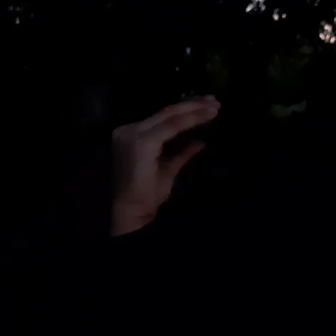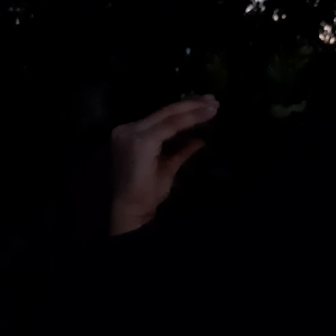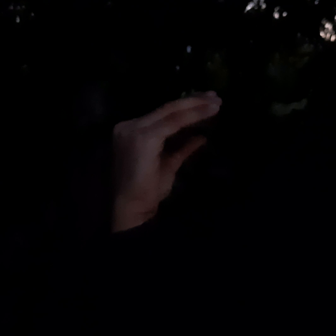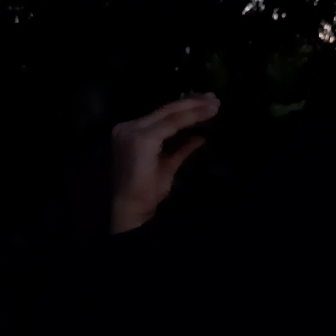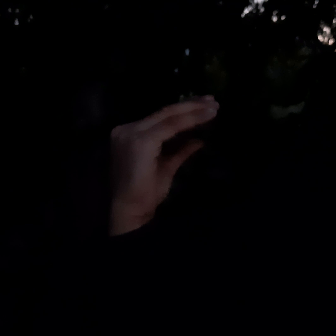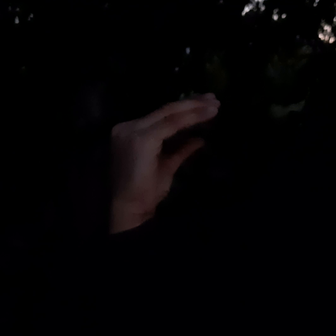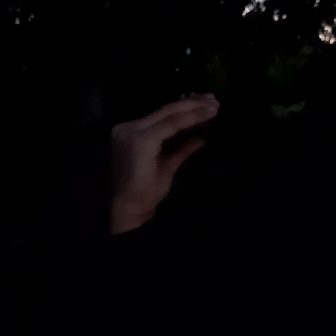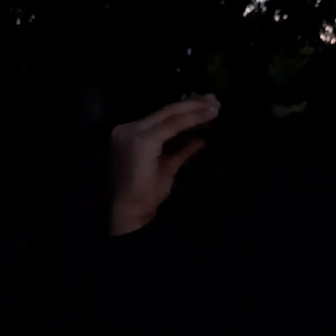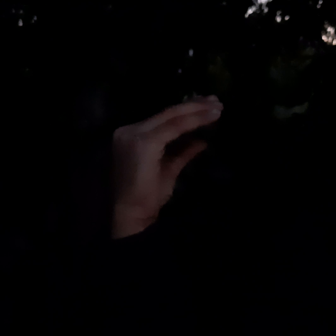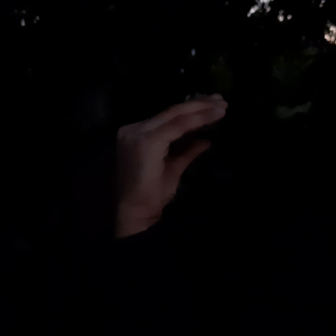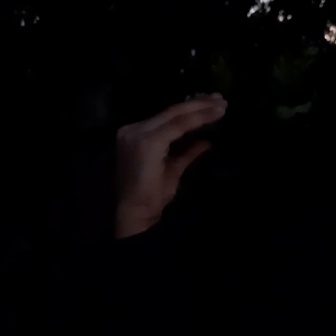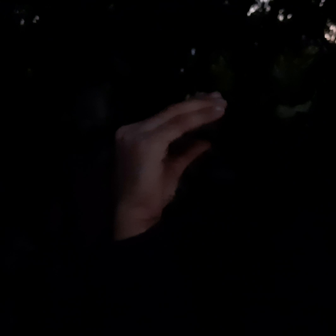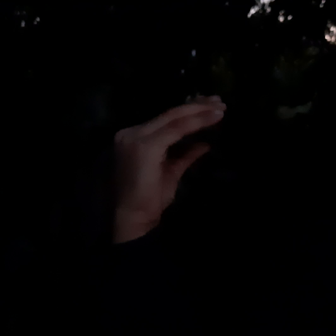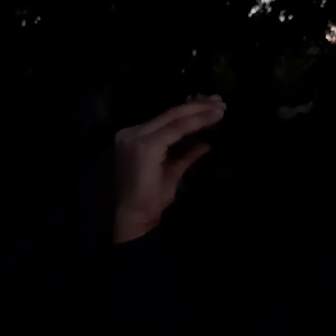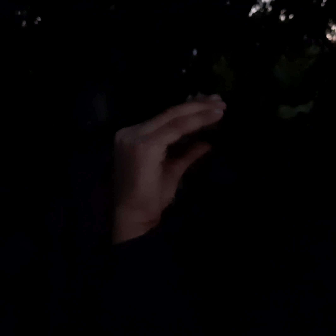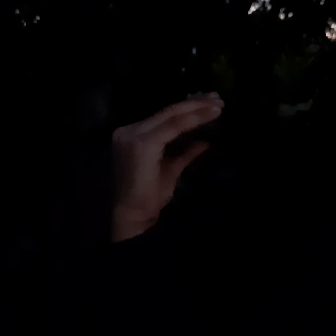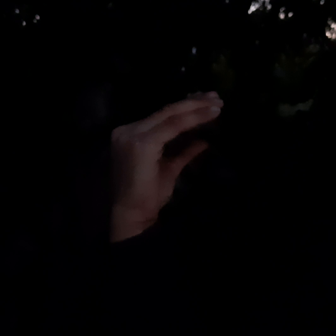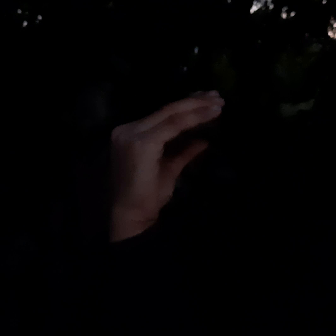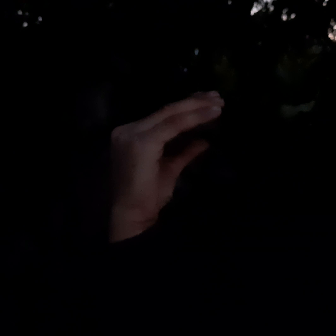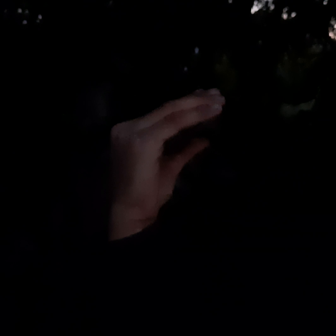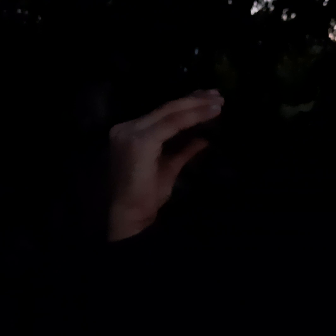С